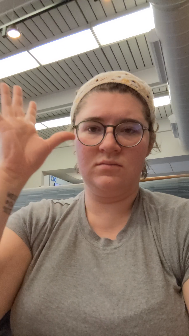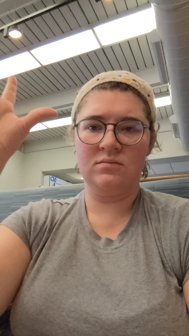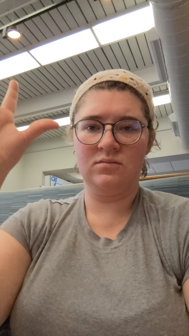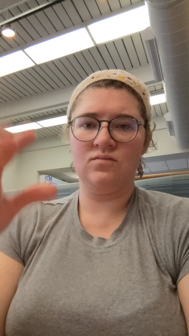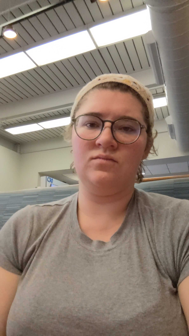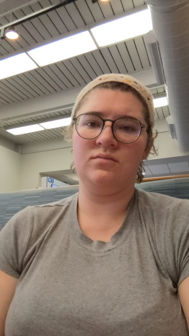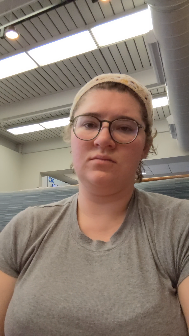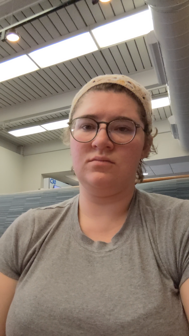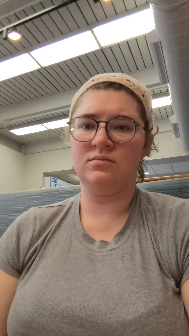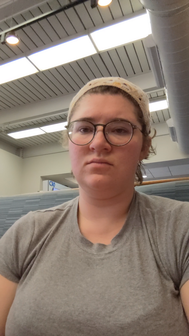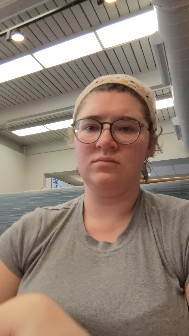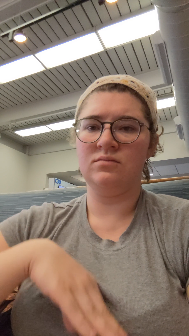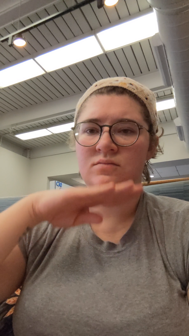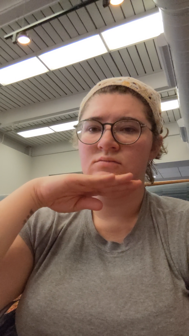full